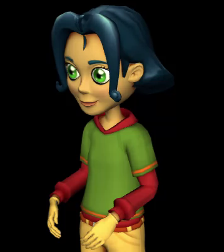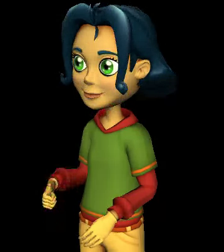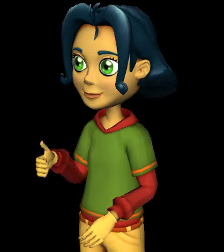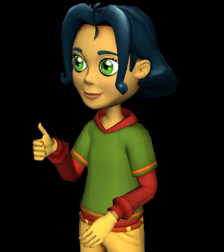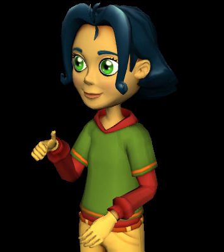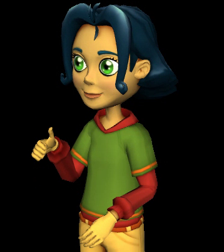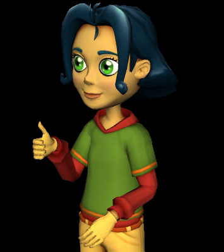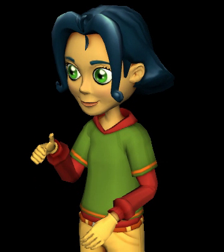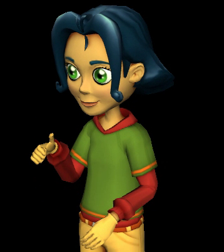أول